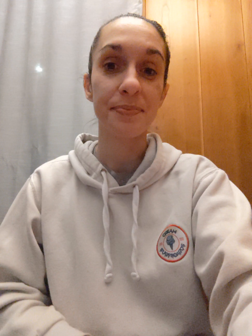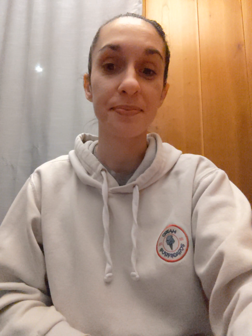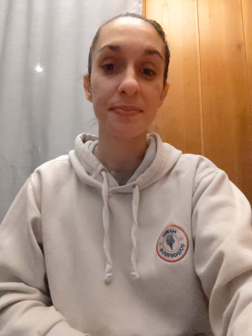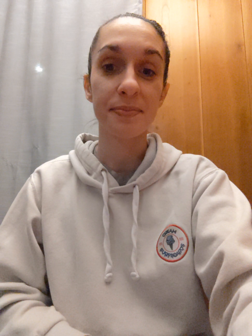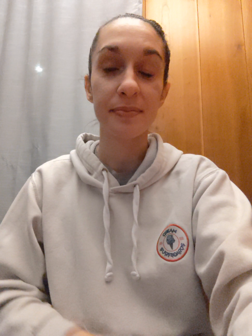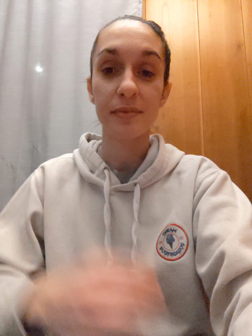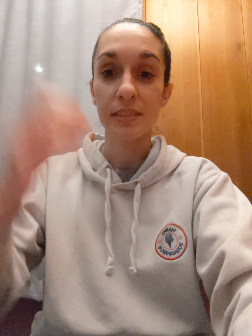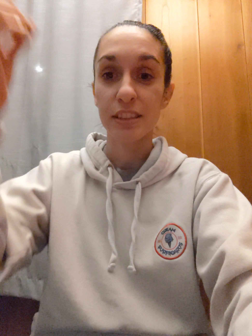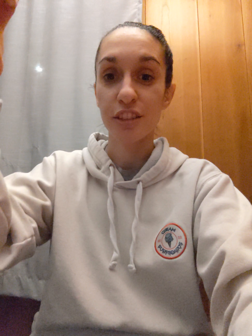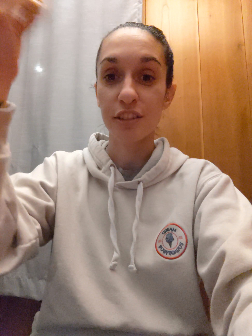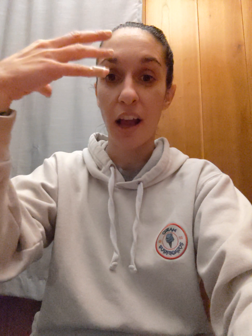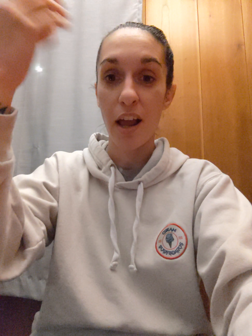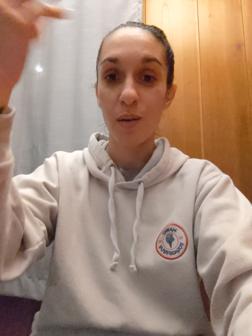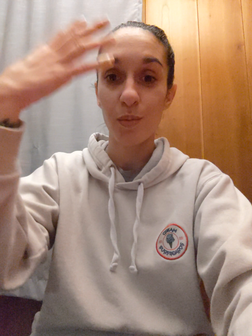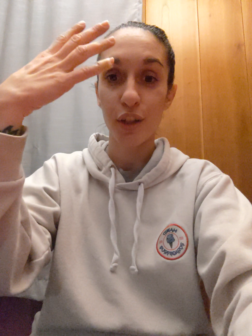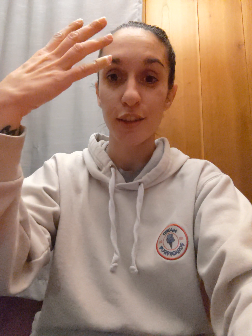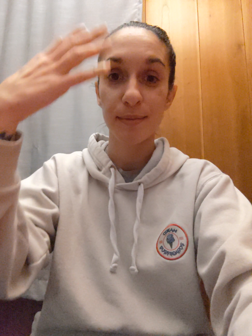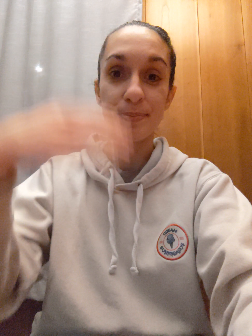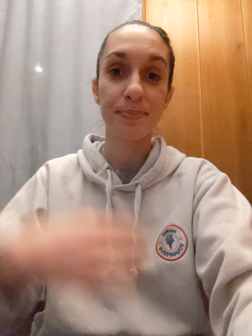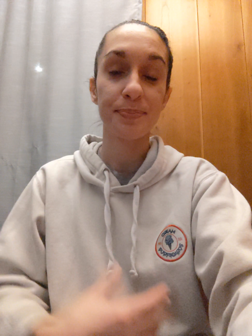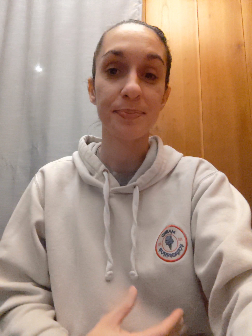shower